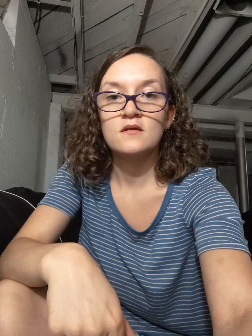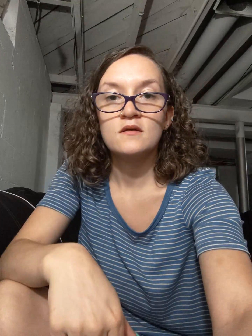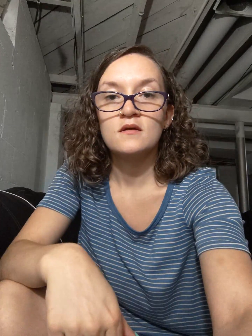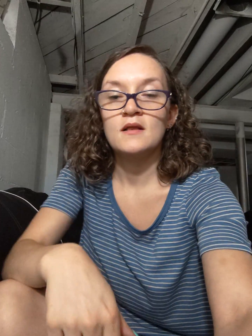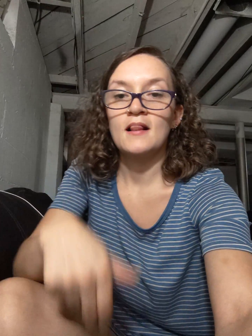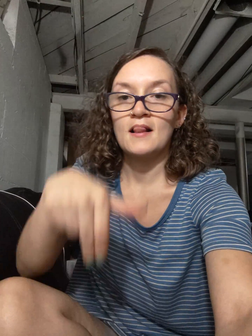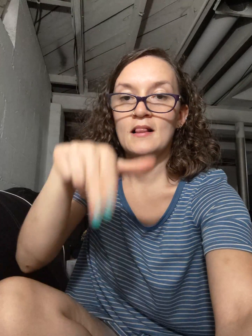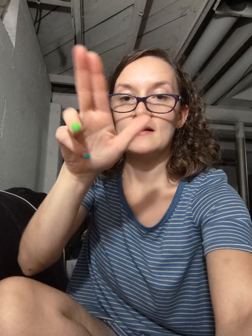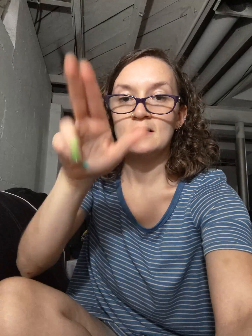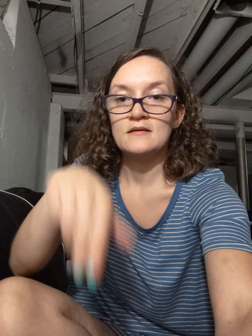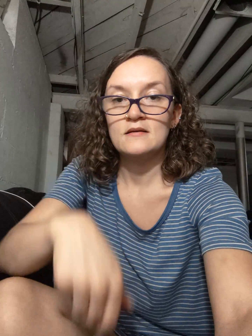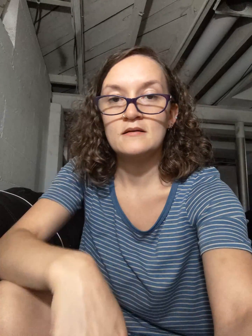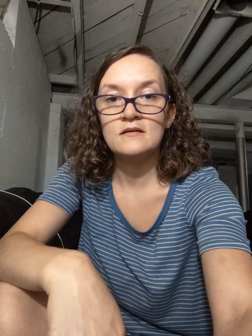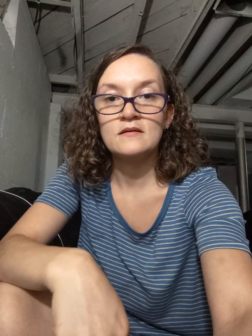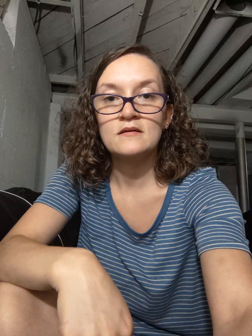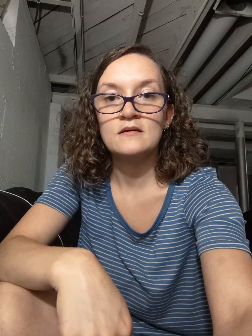lick